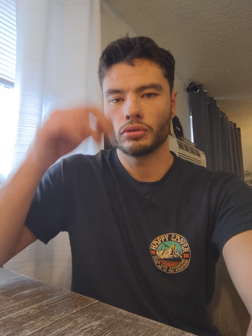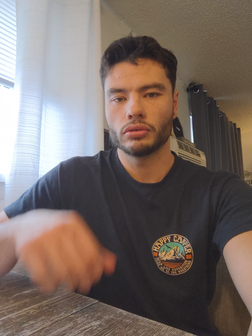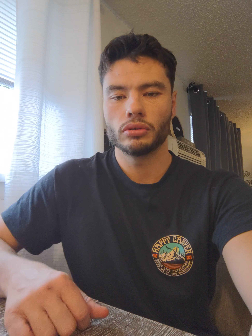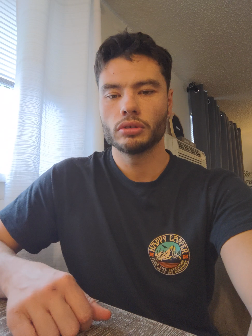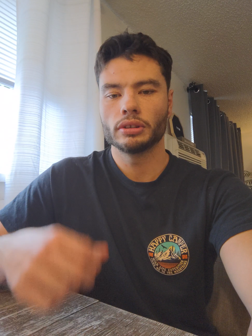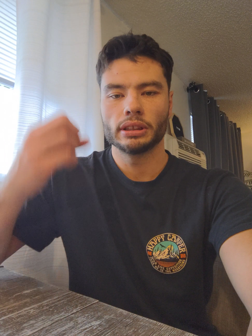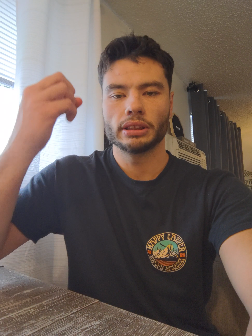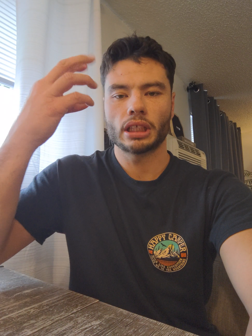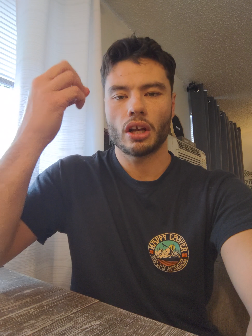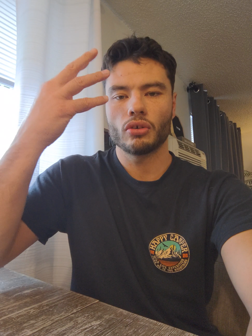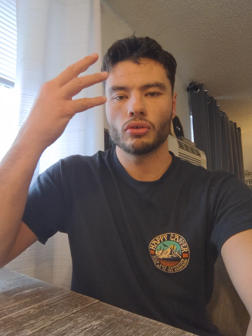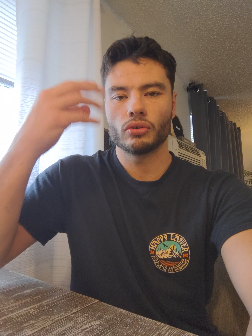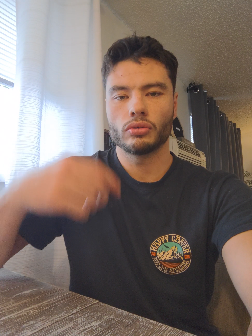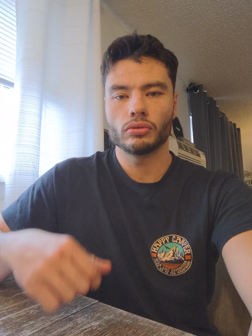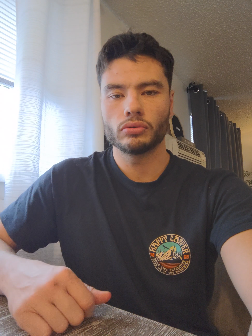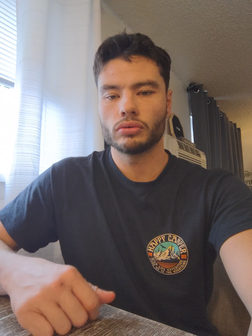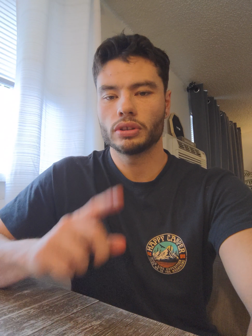shower